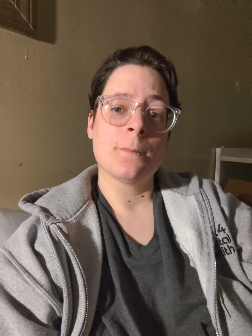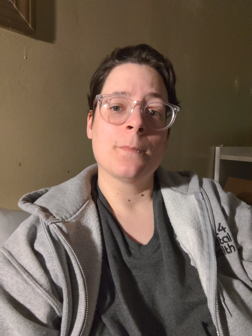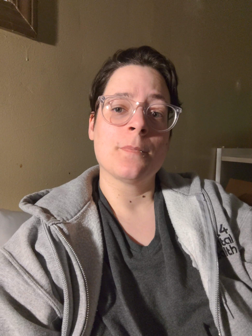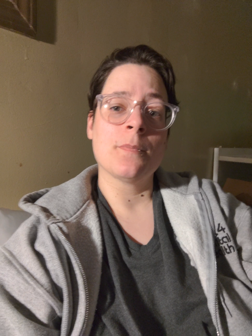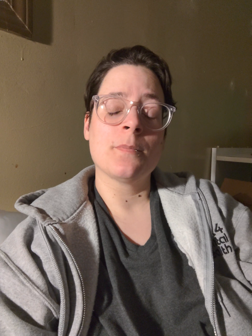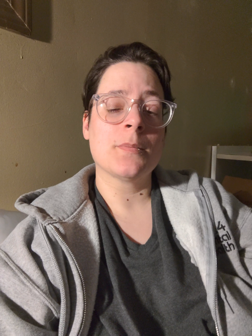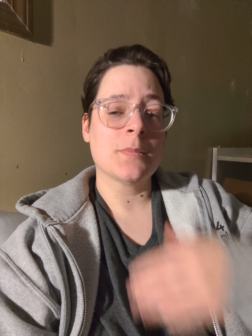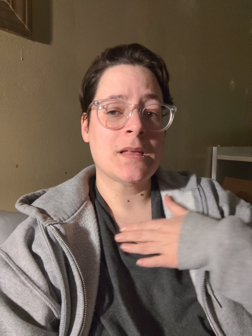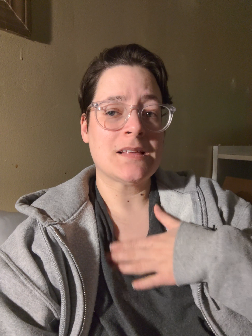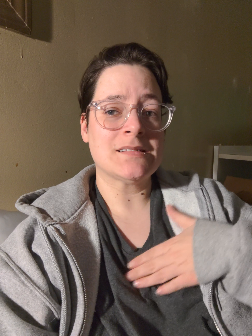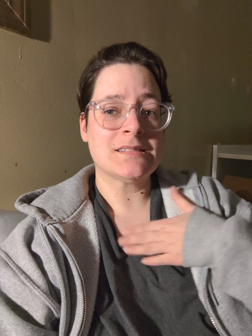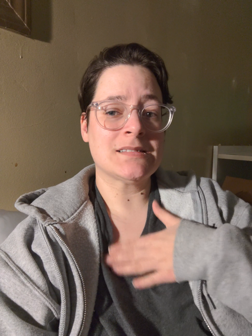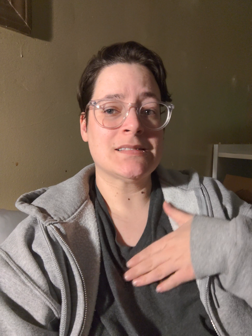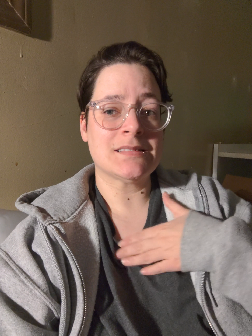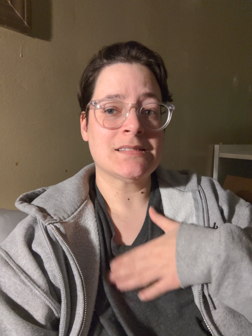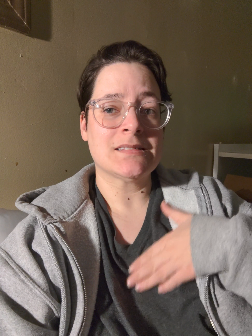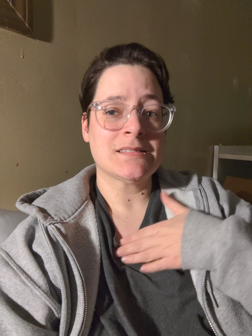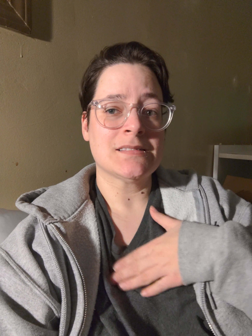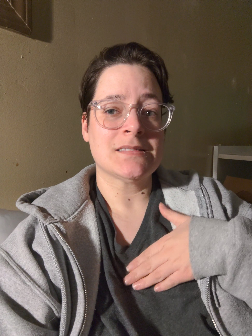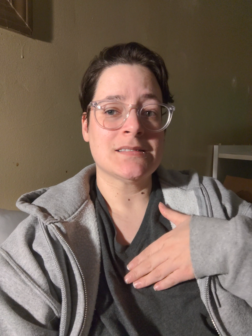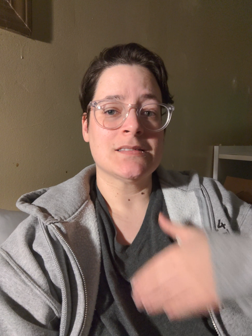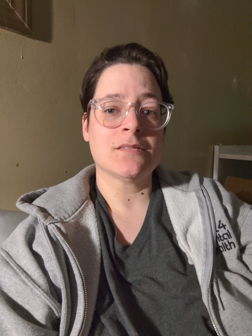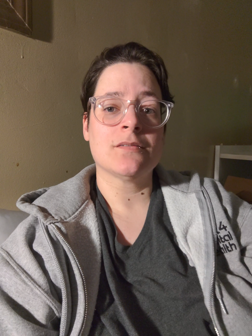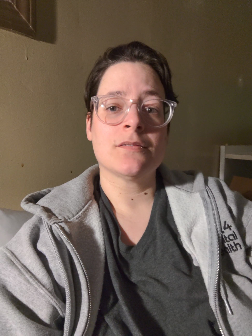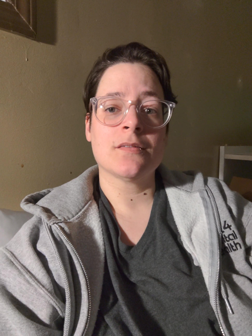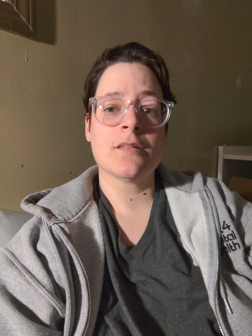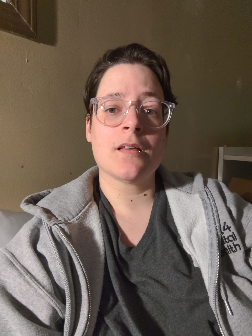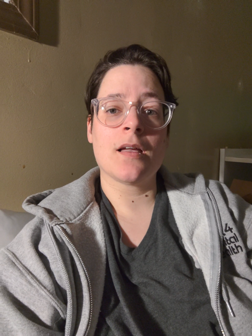please